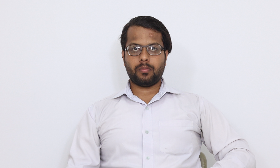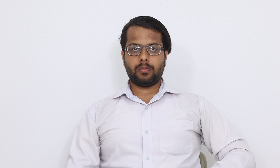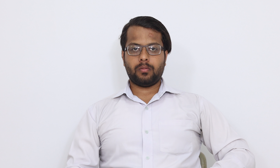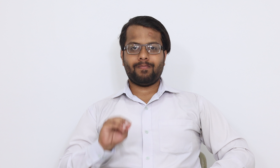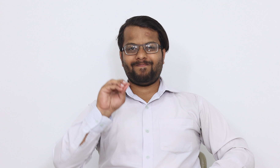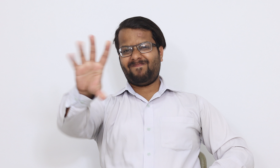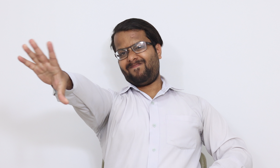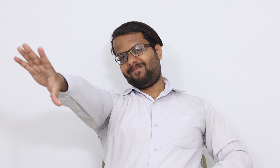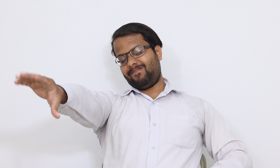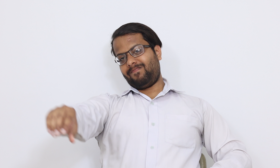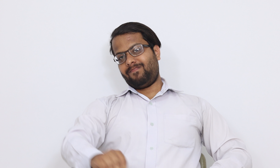bad